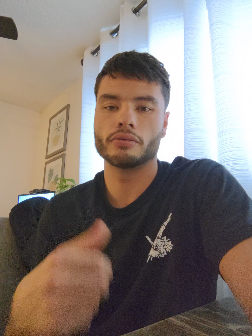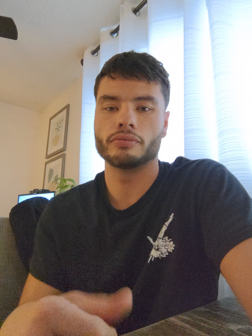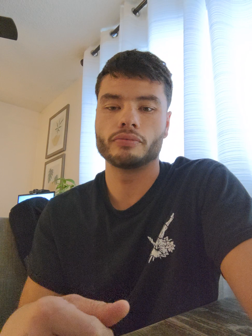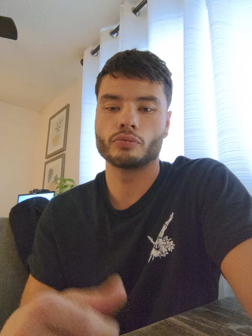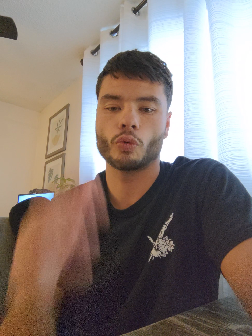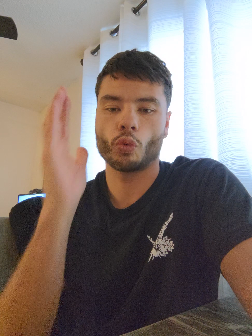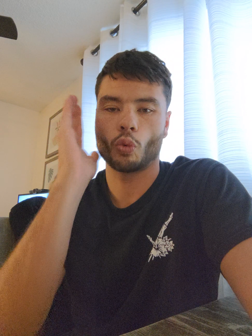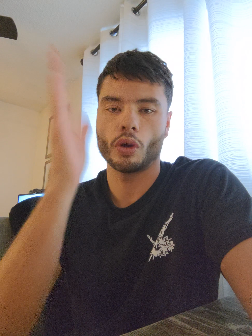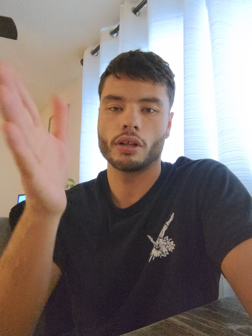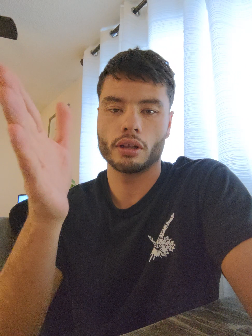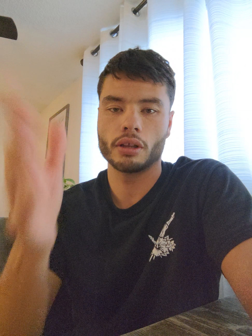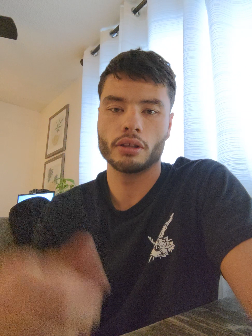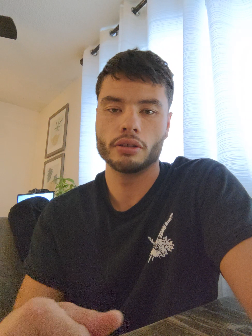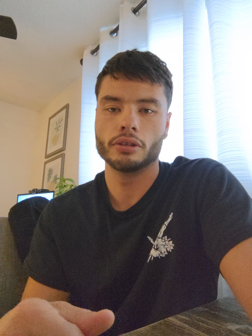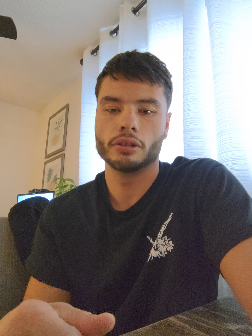will